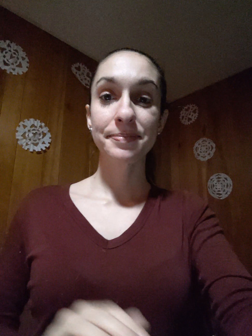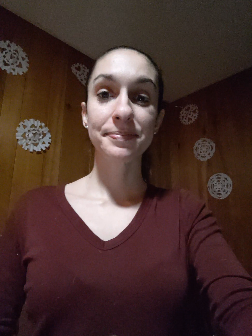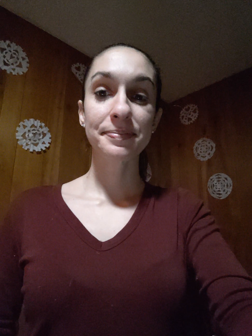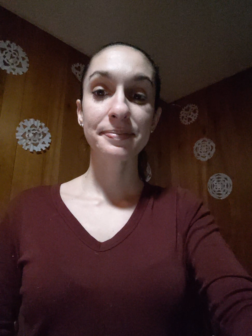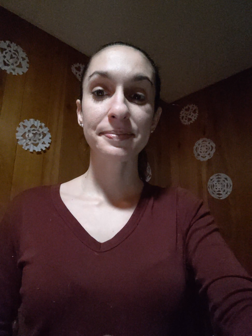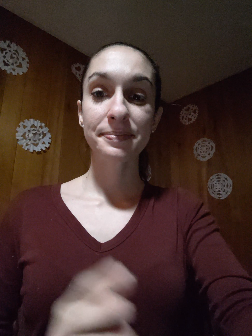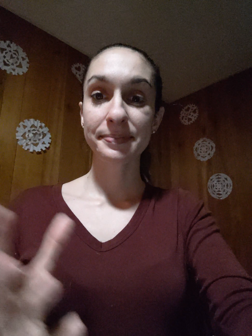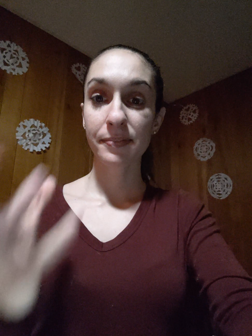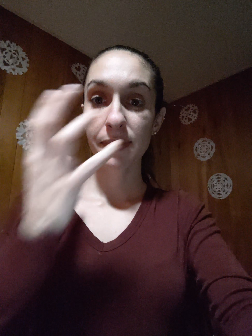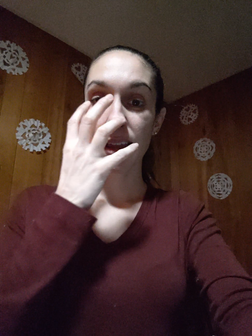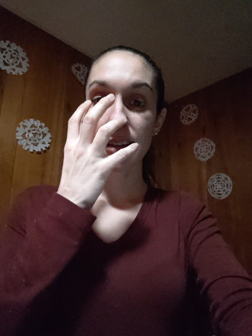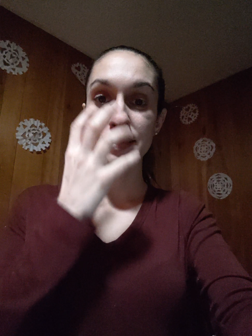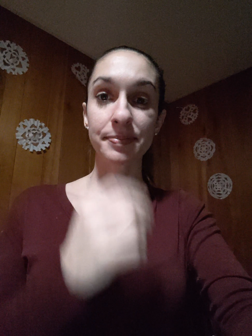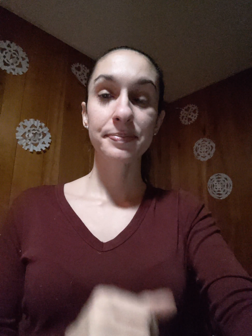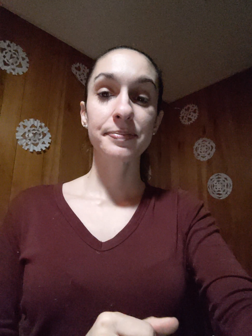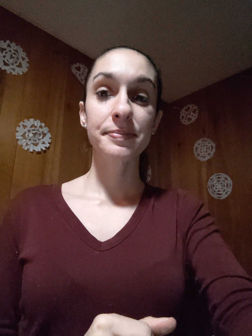mad